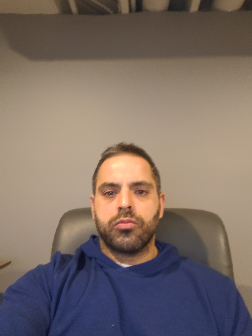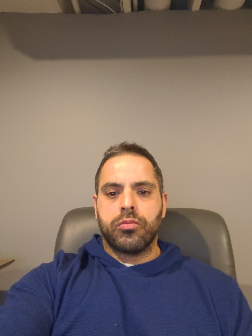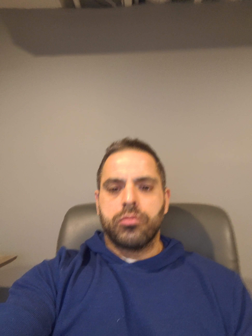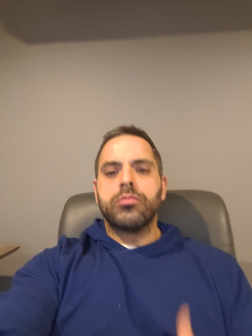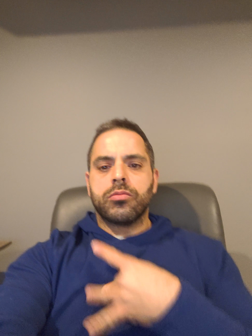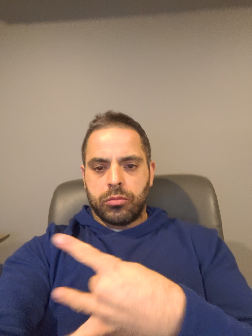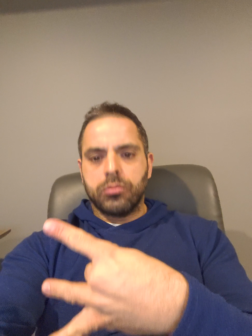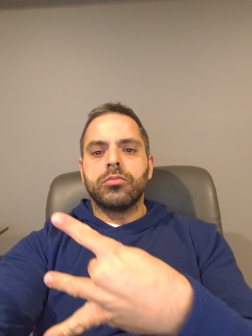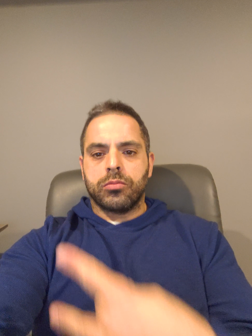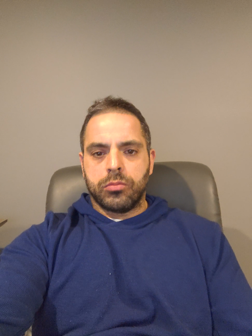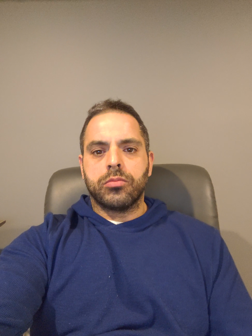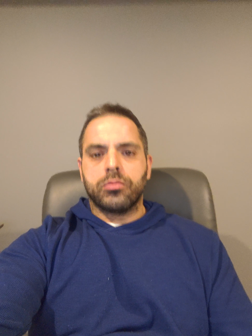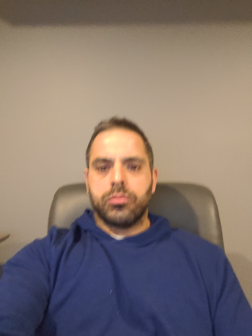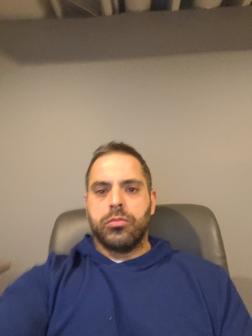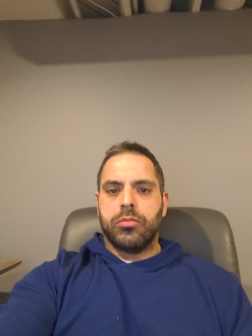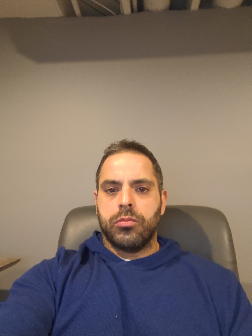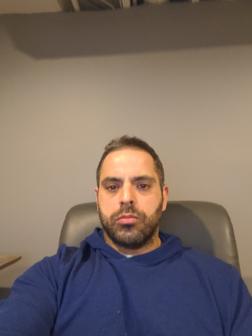like